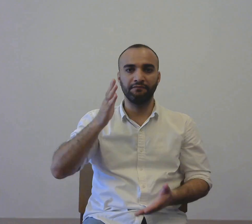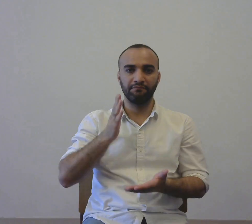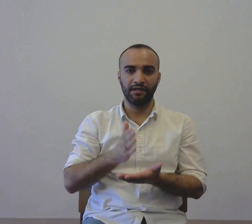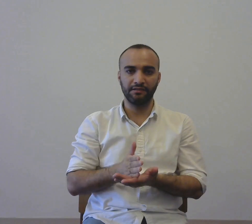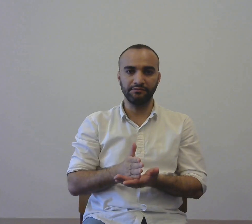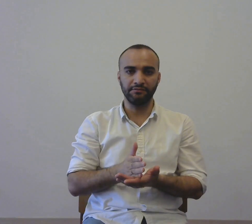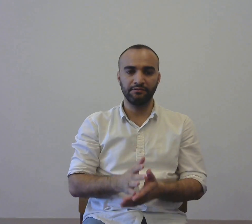var